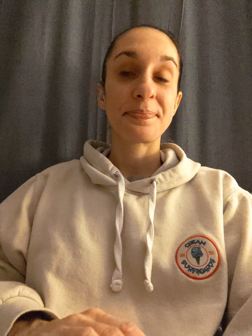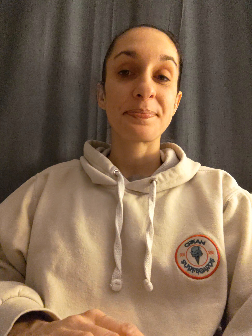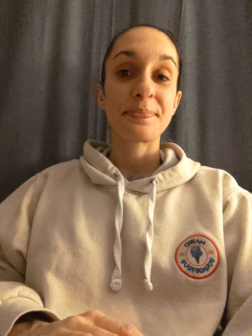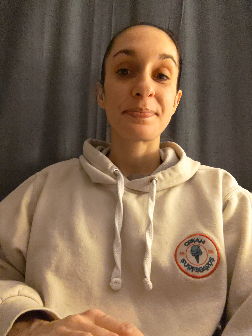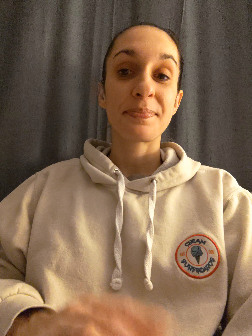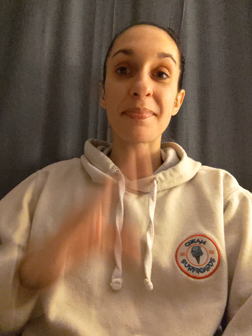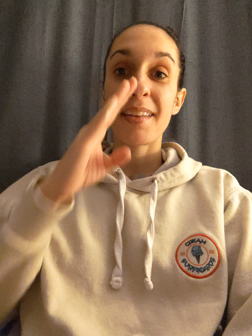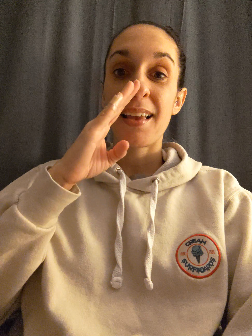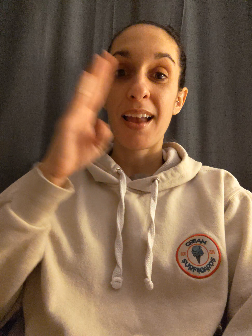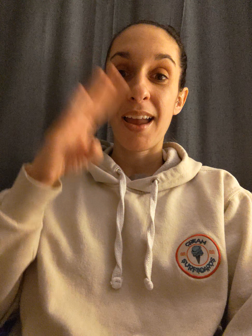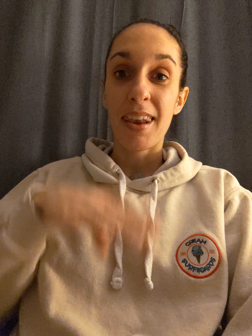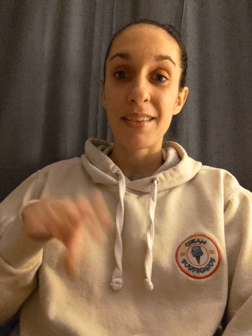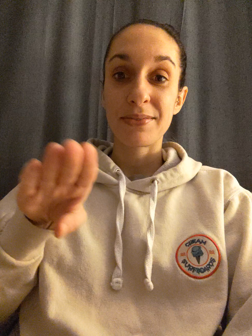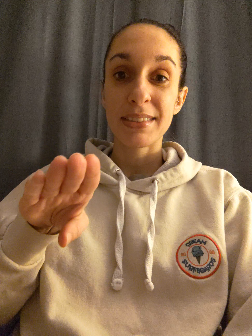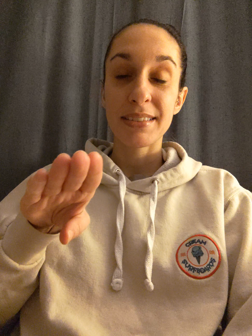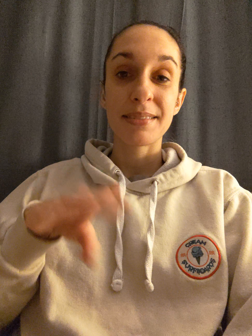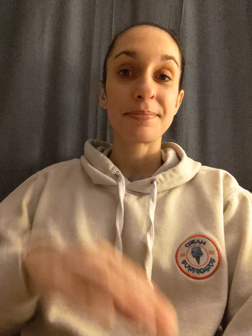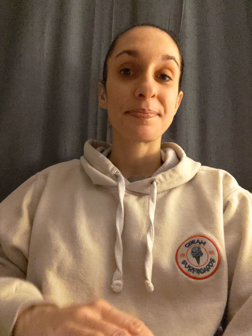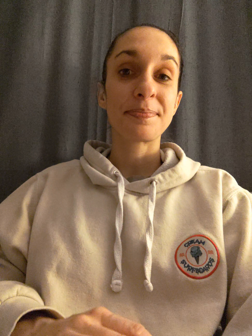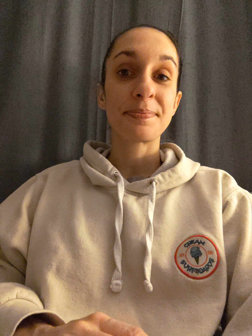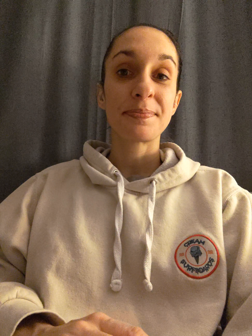elephant